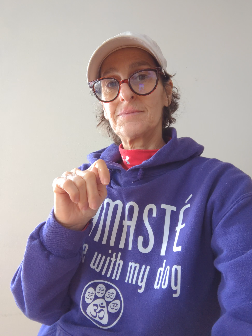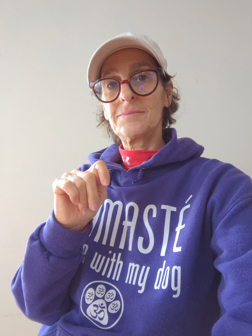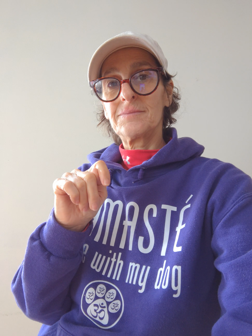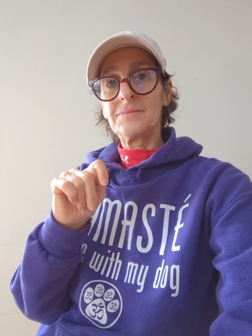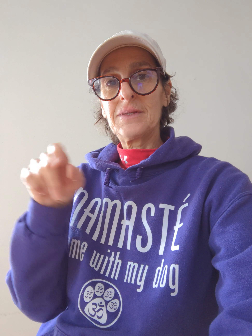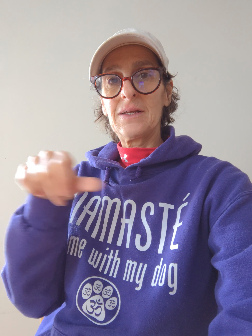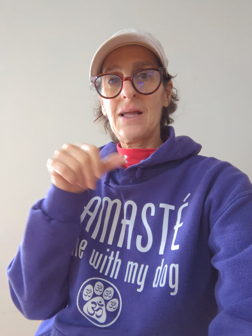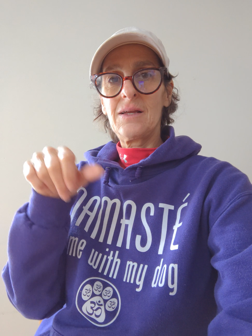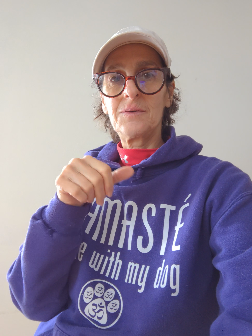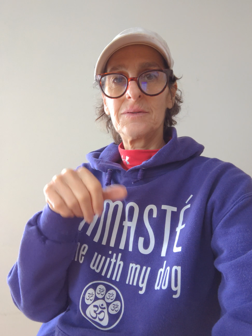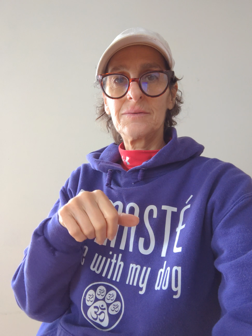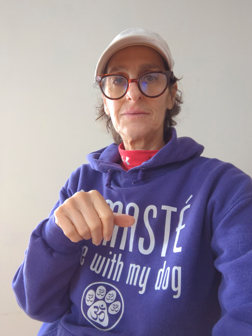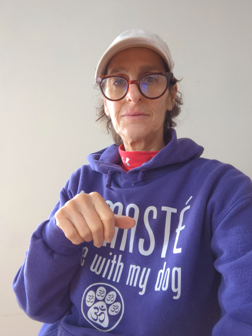carrot